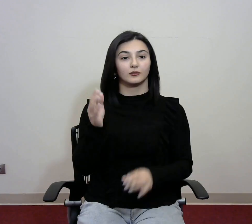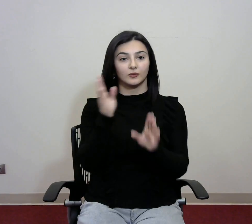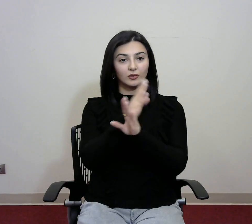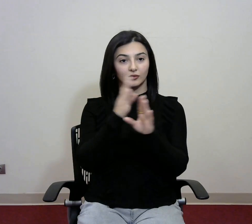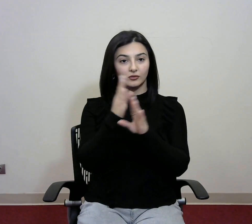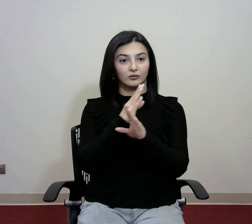hava